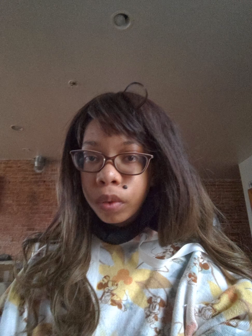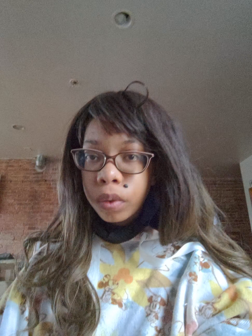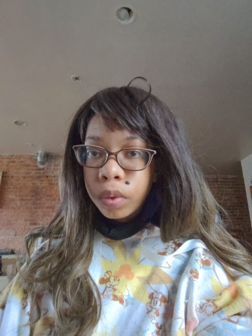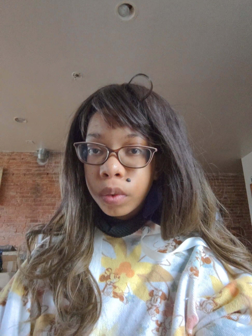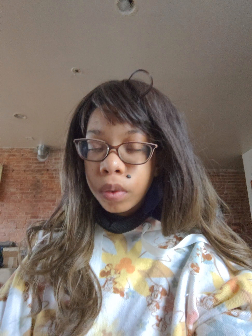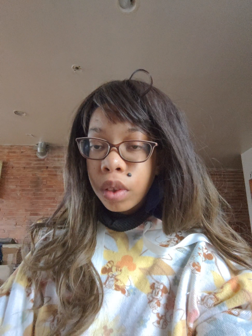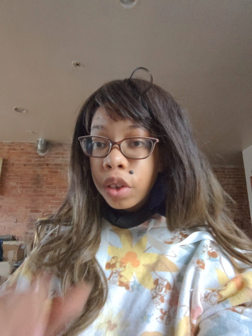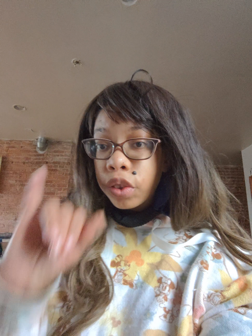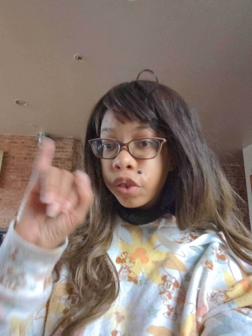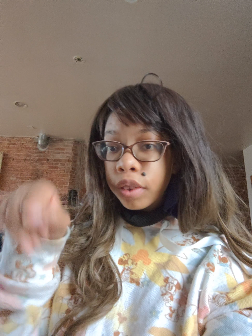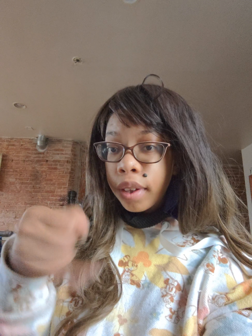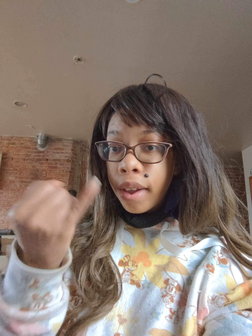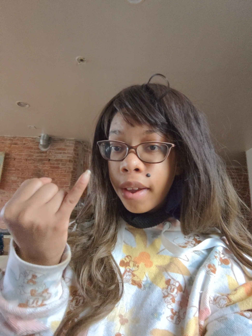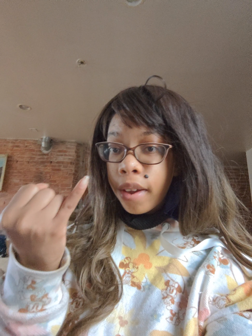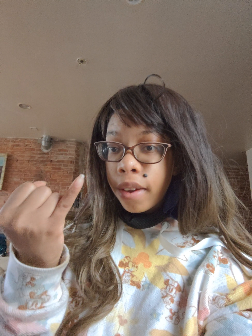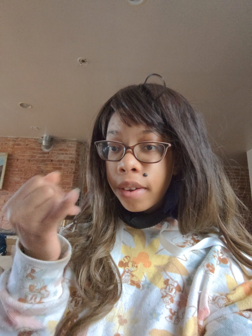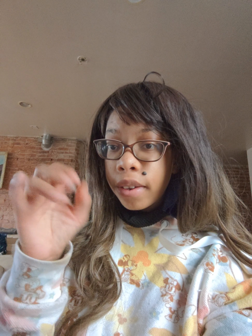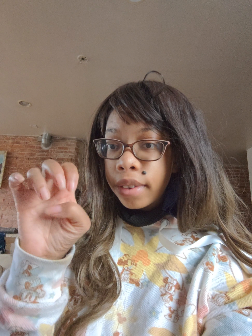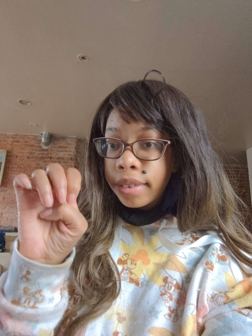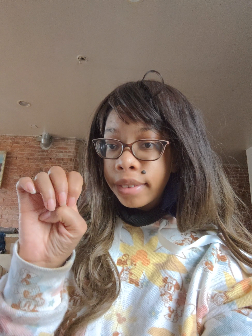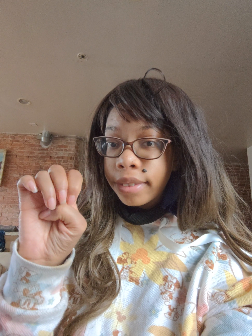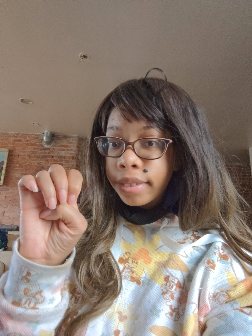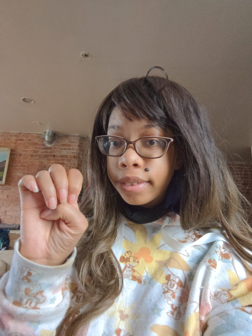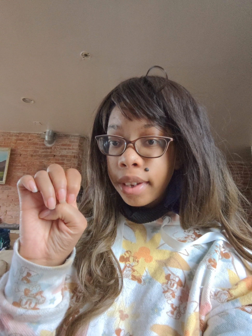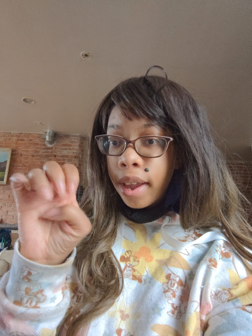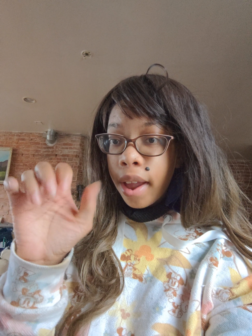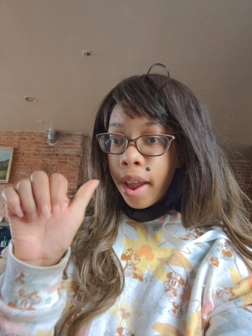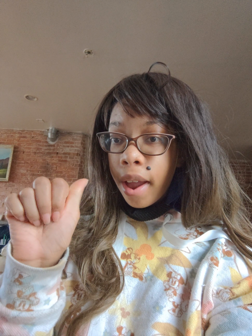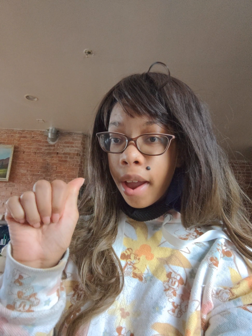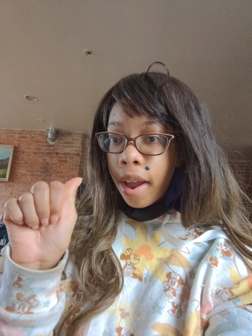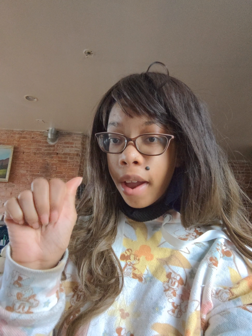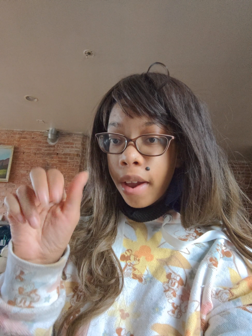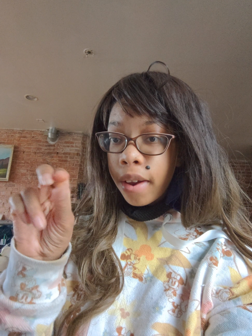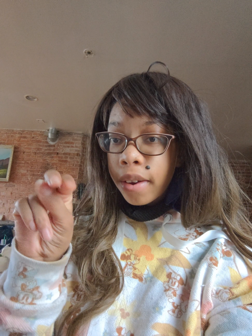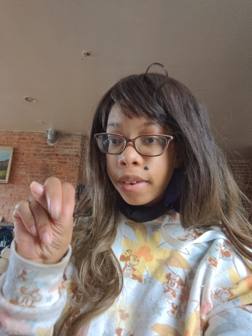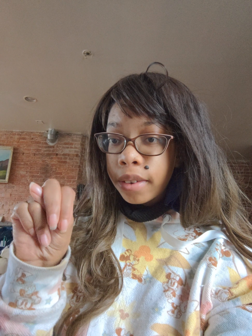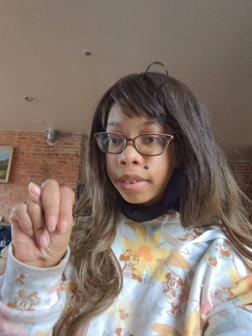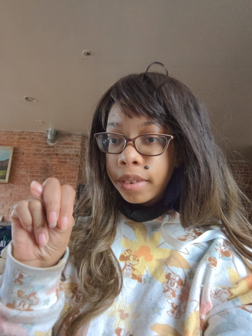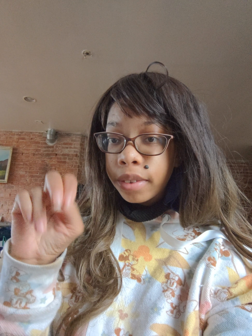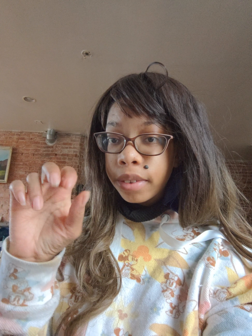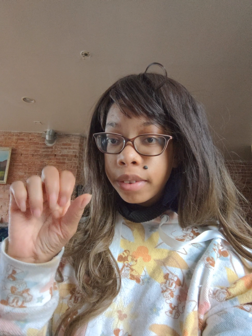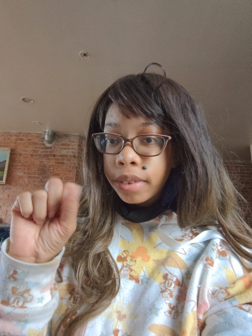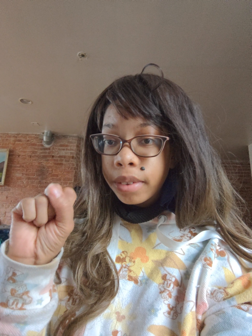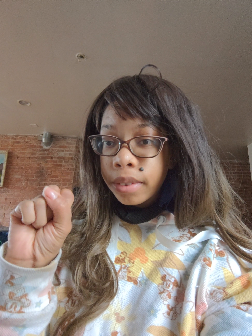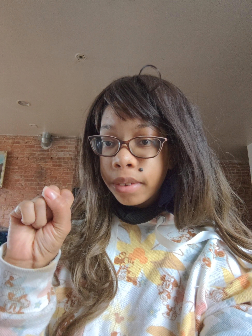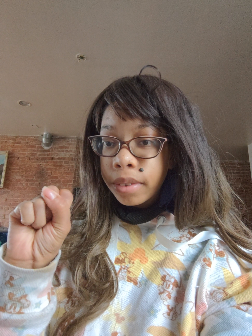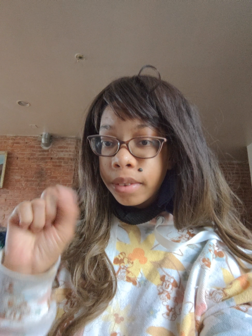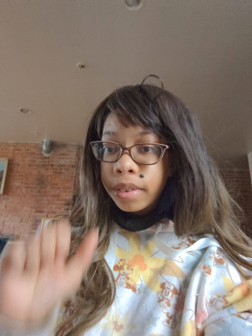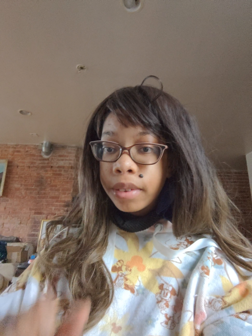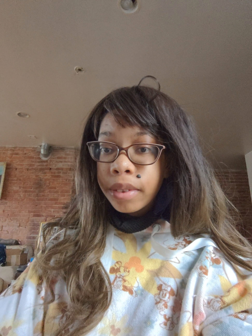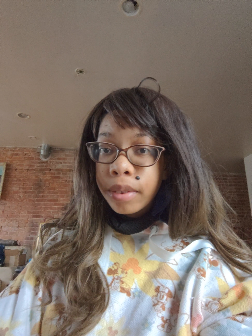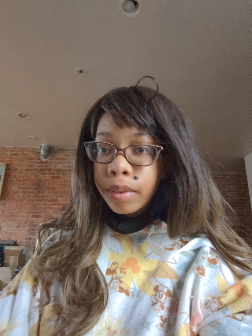jeans